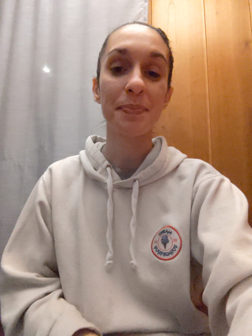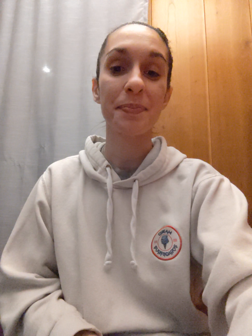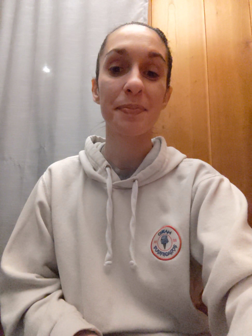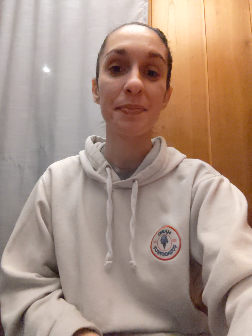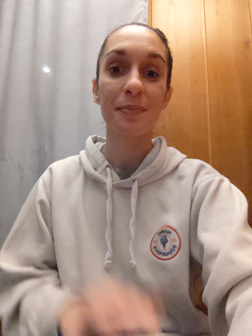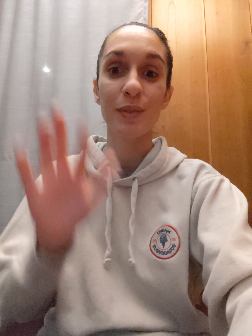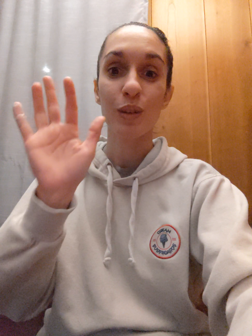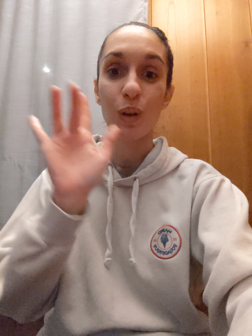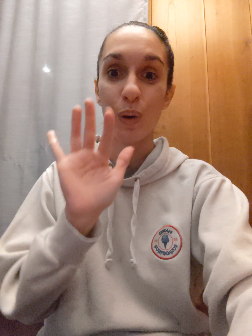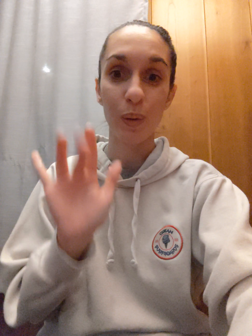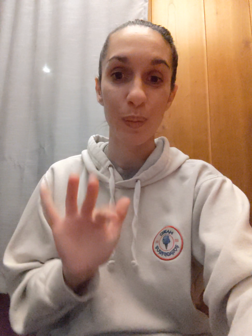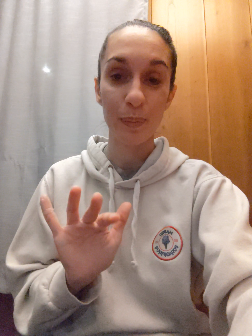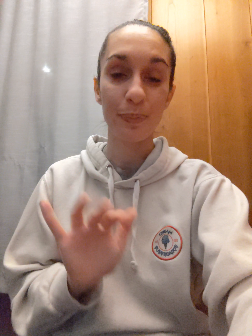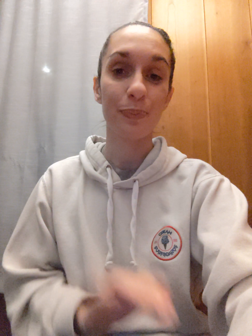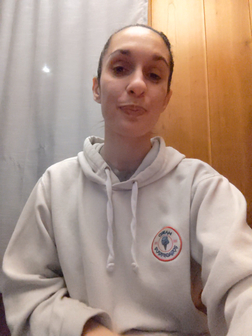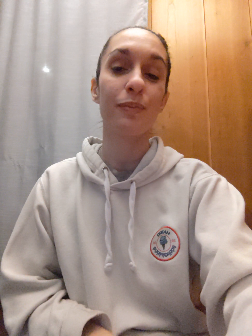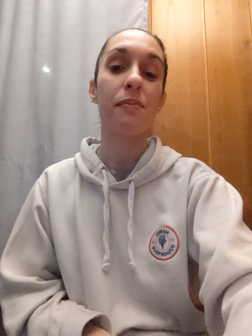snow